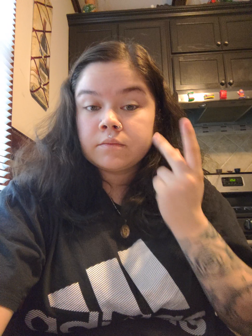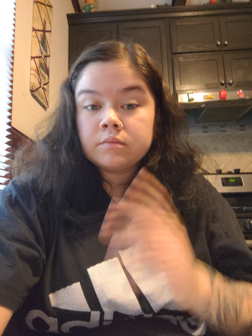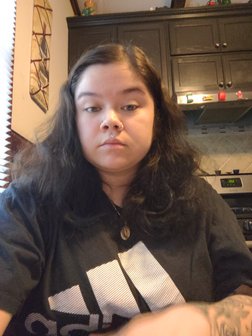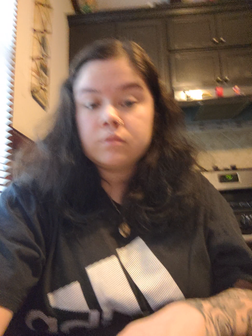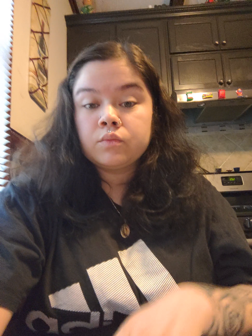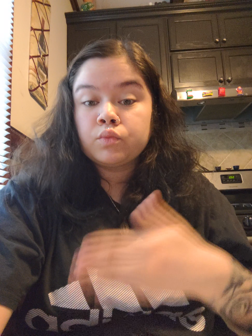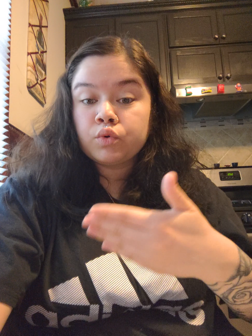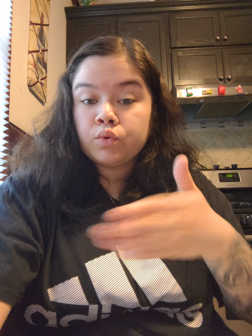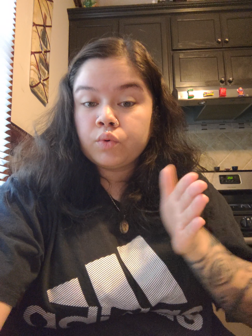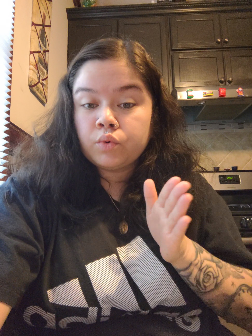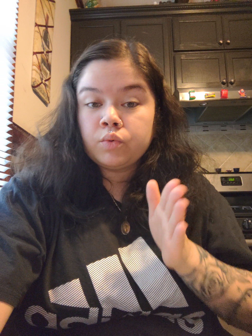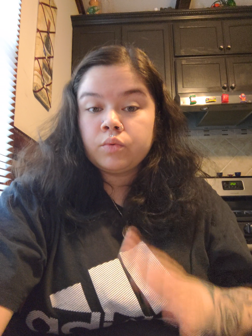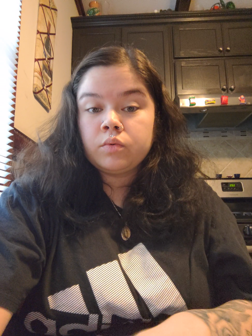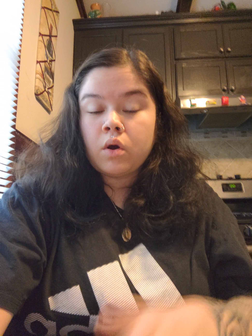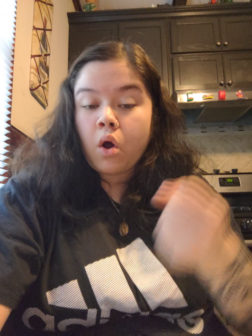room